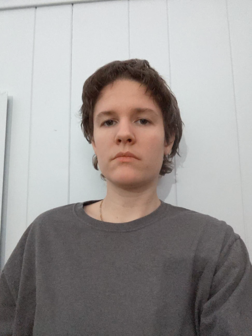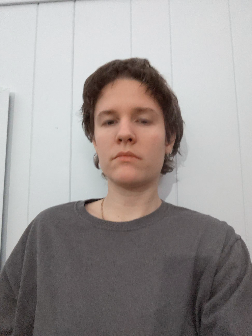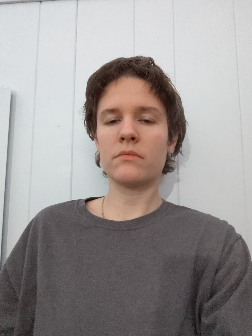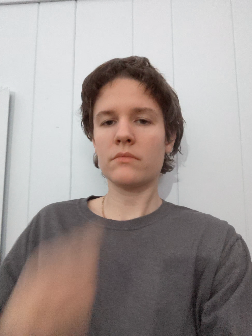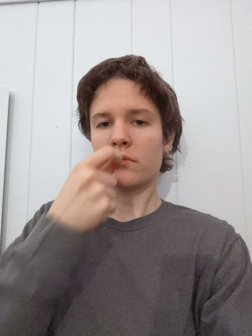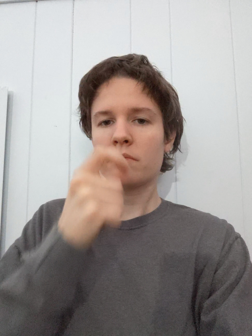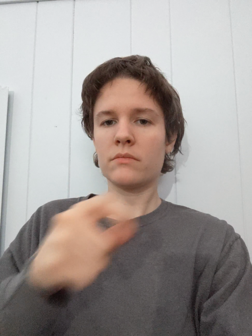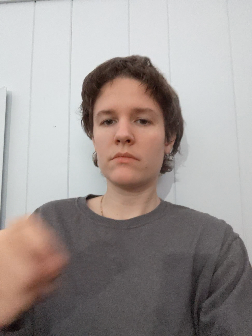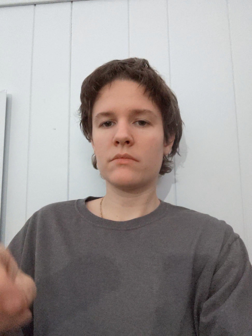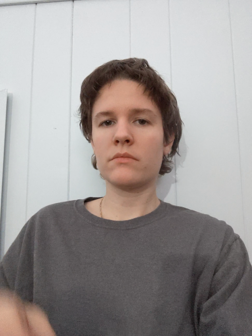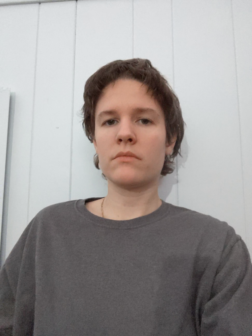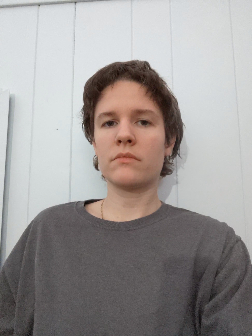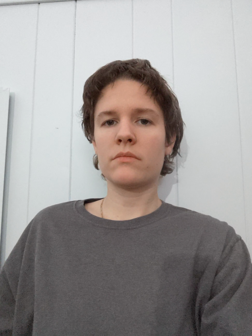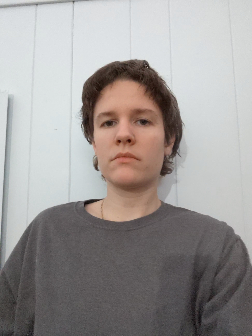pen